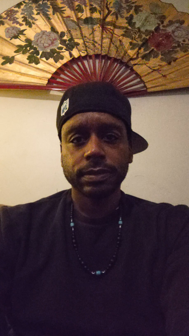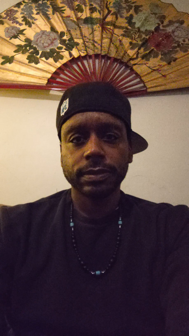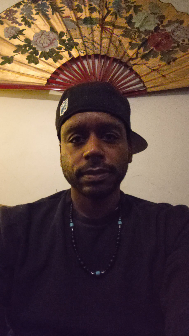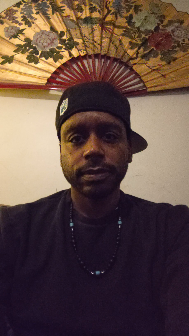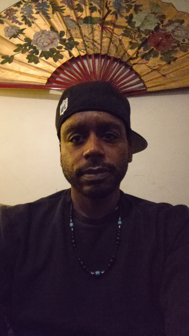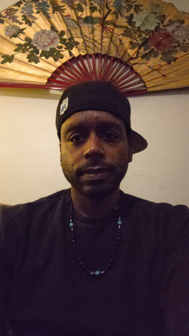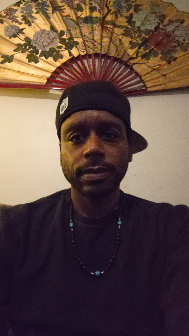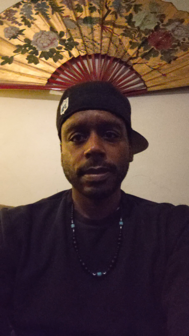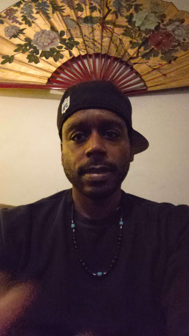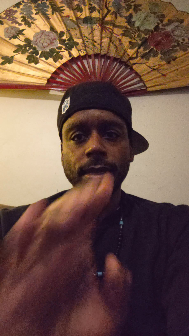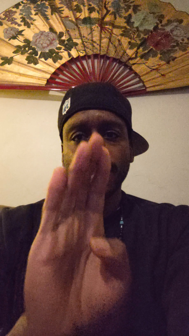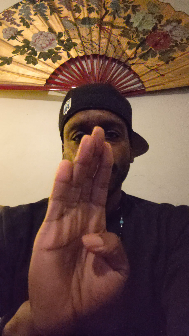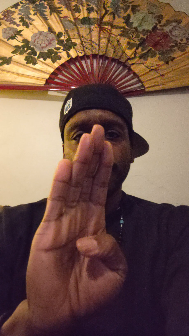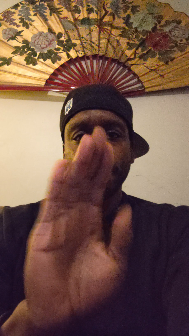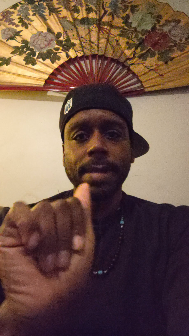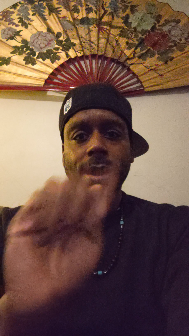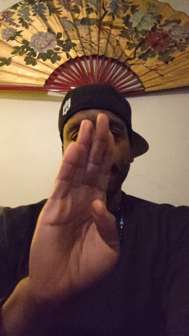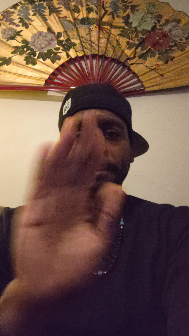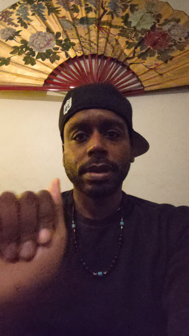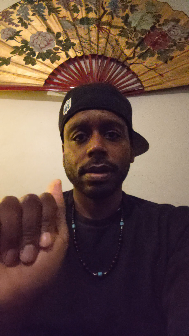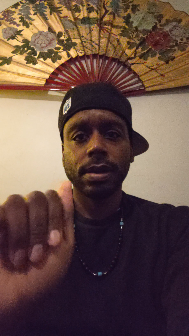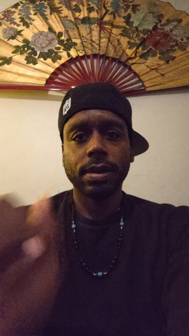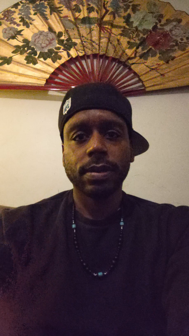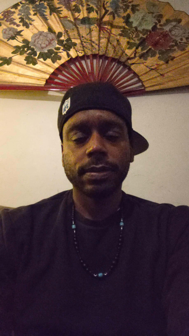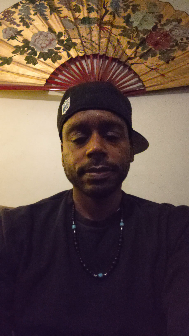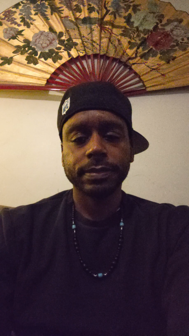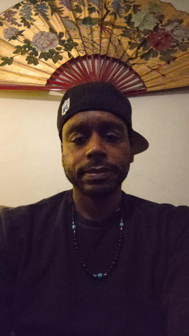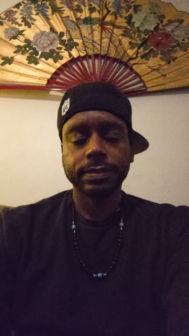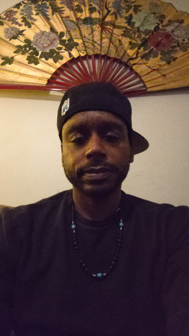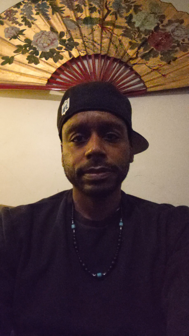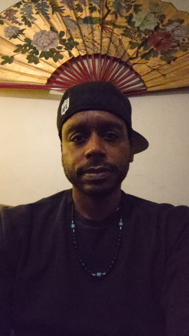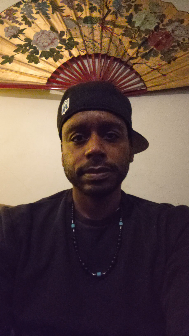baa baa